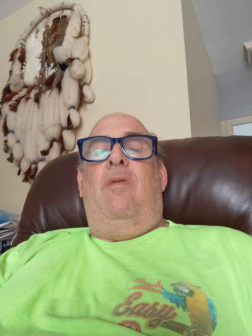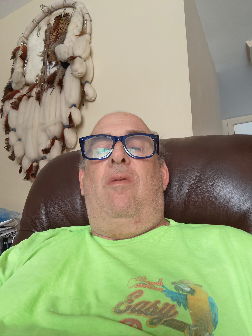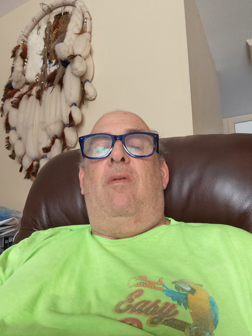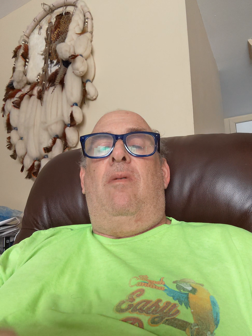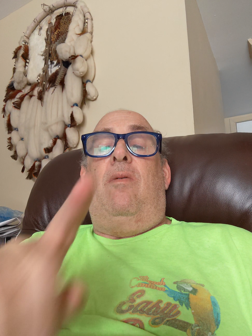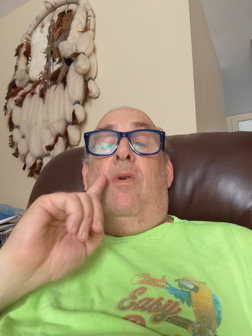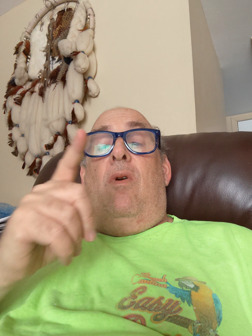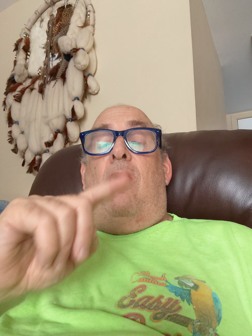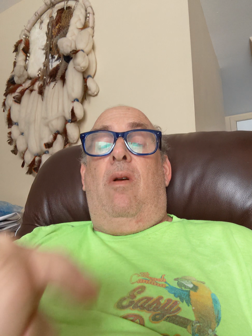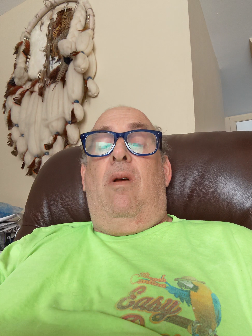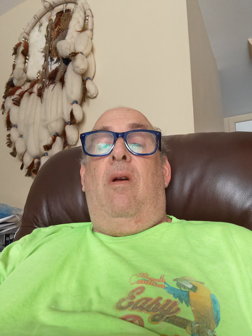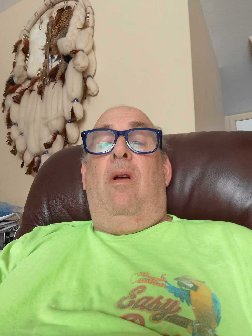talk